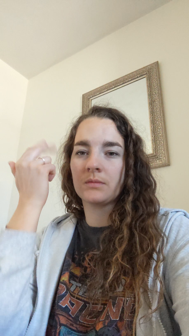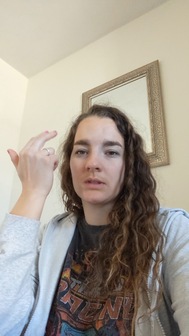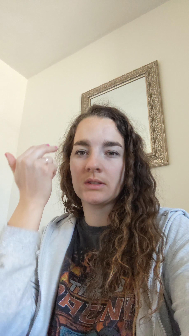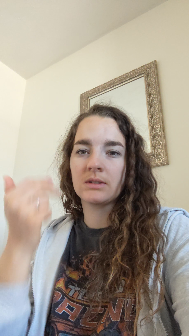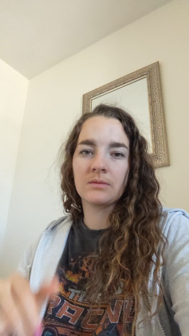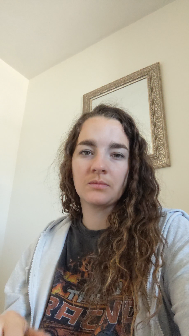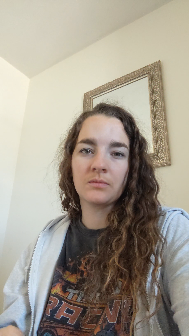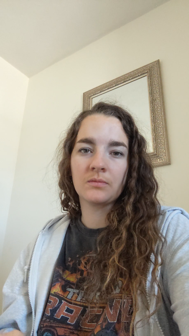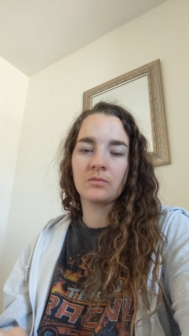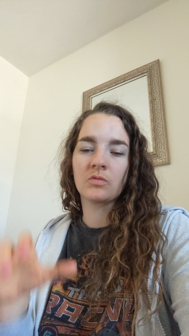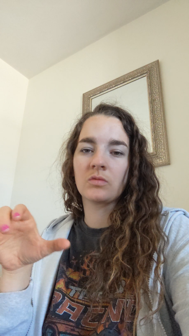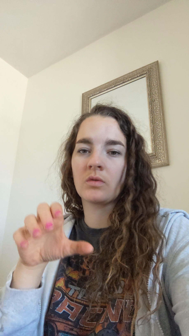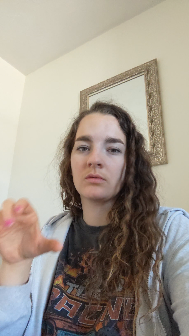does